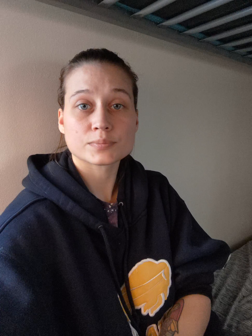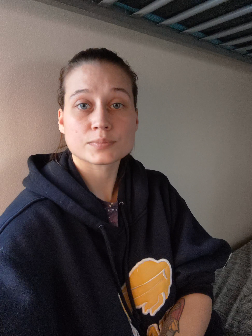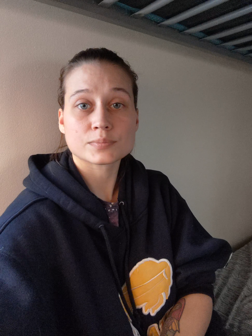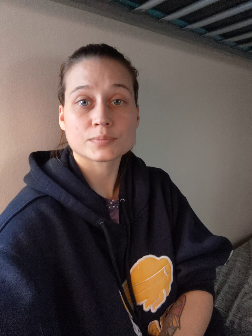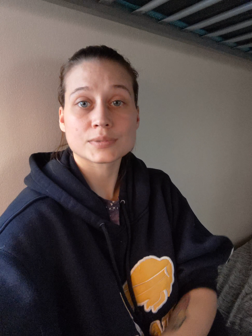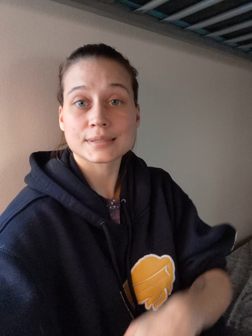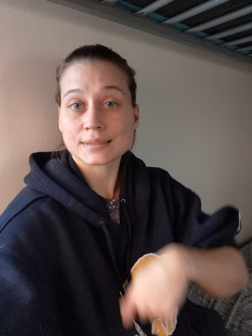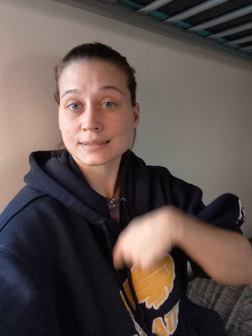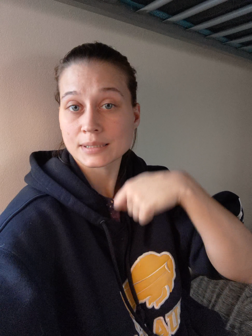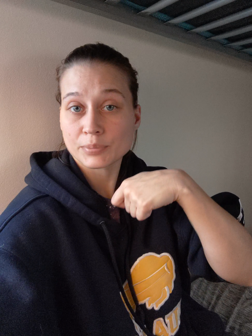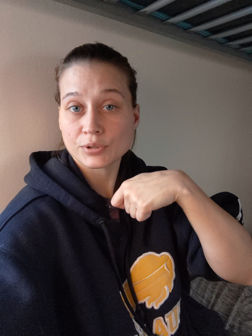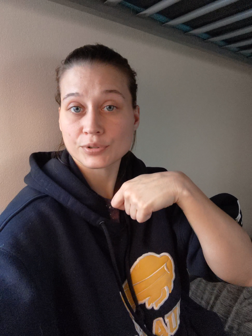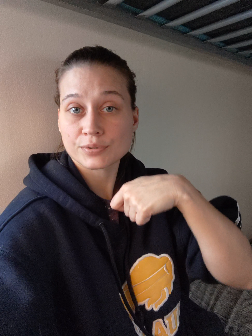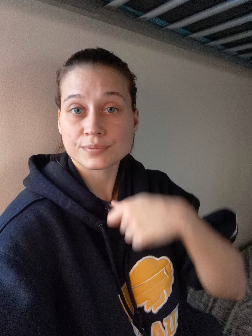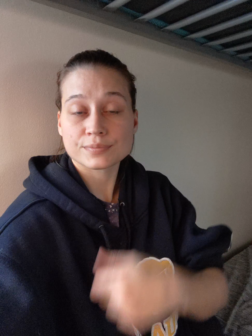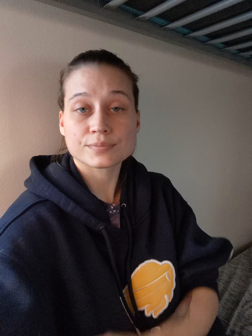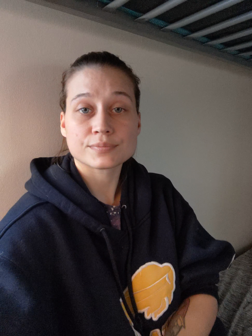zipper